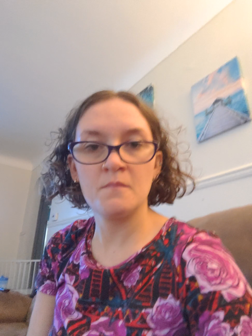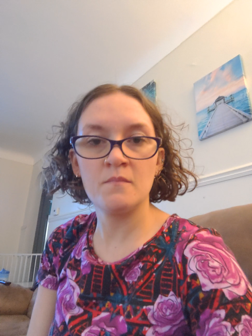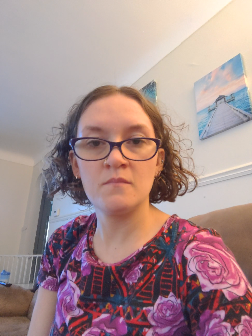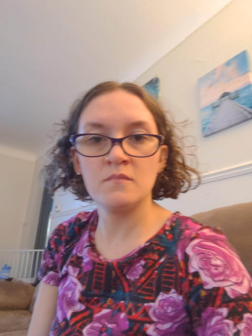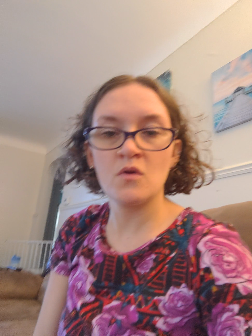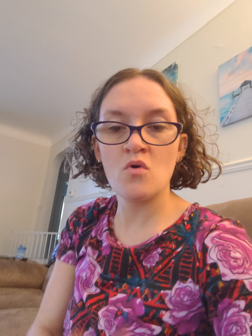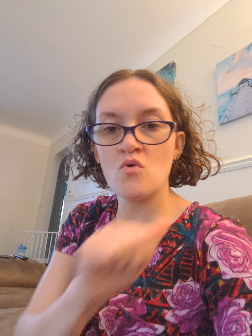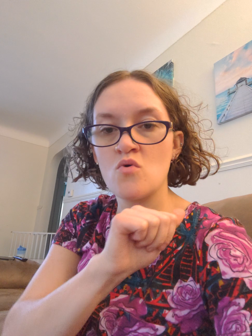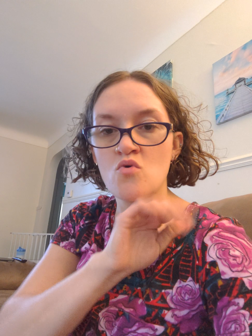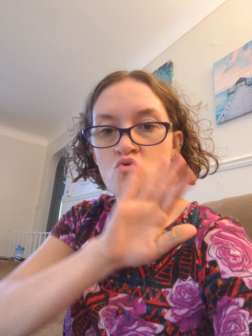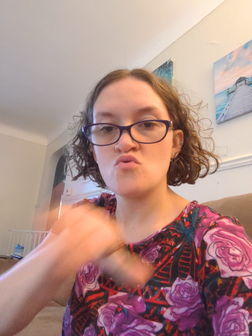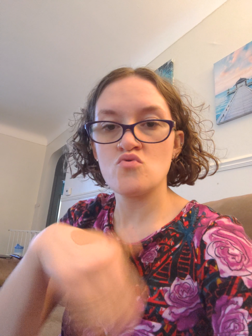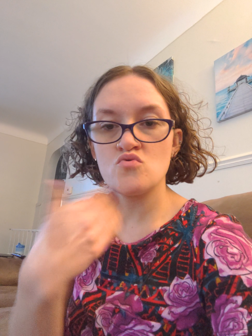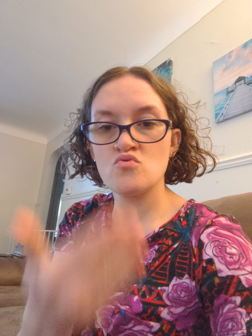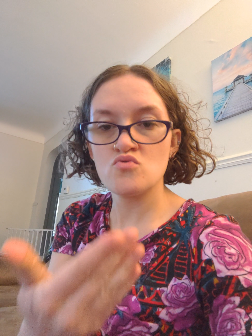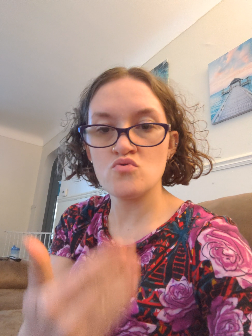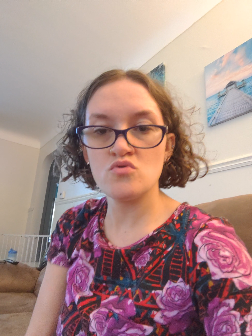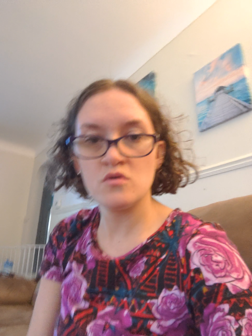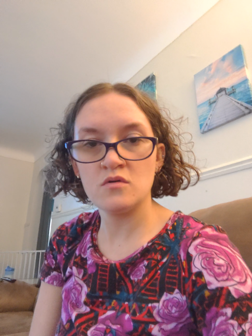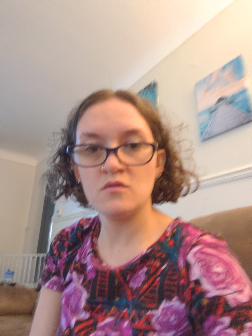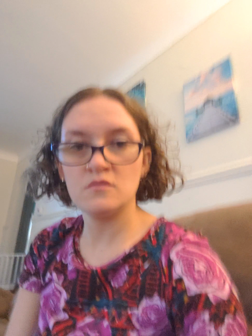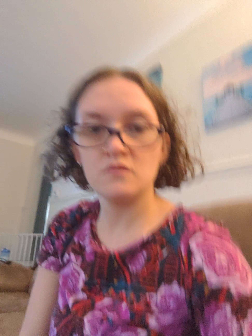all